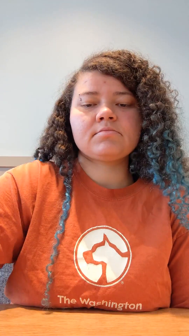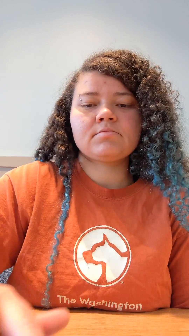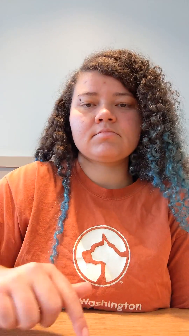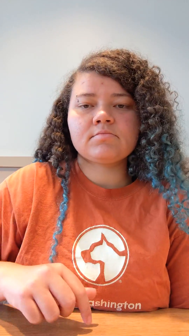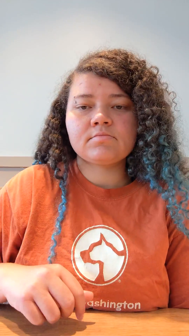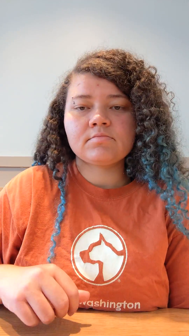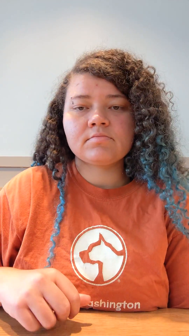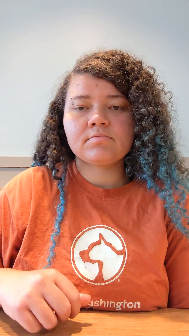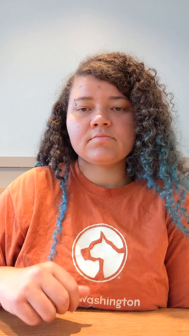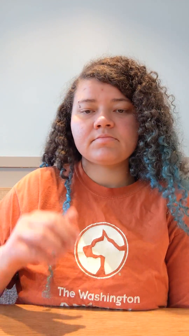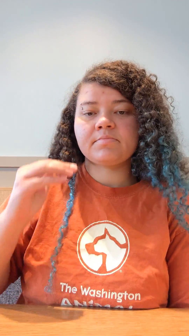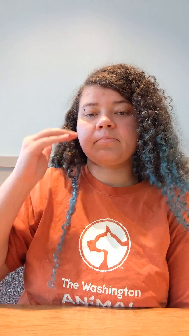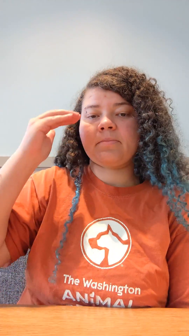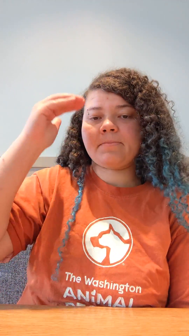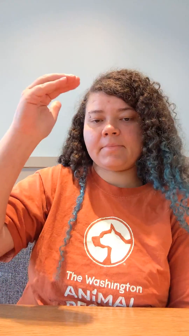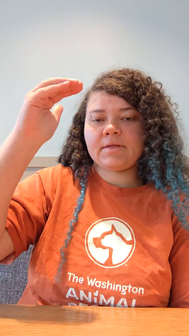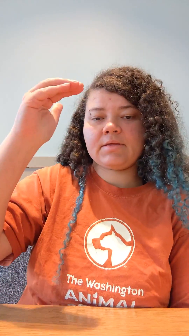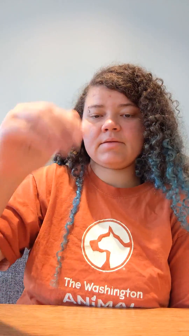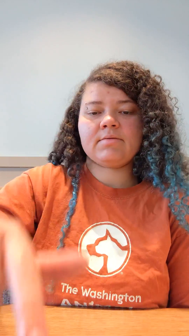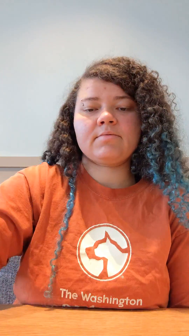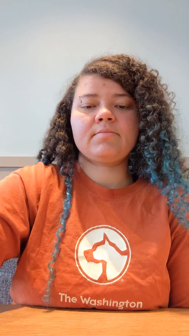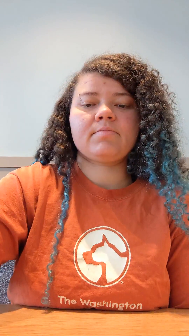big